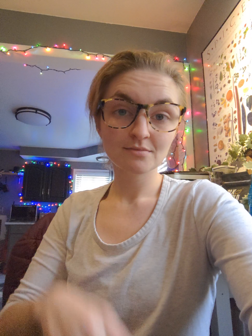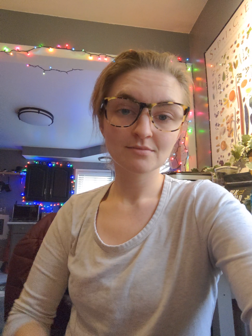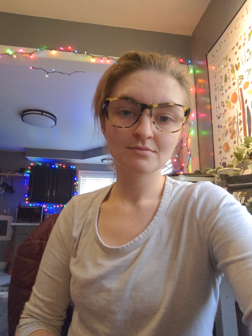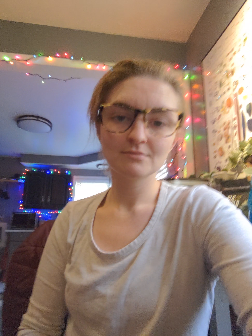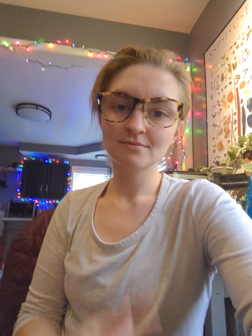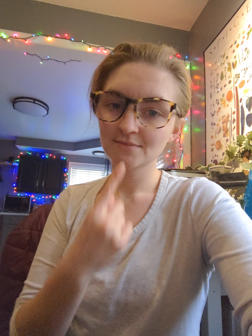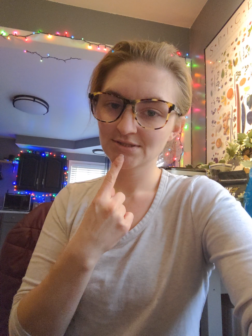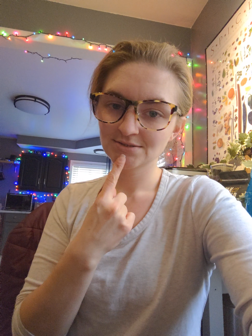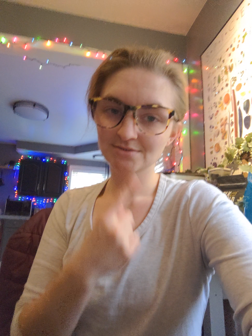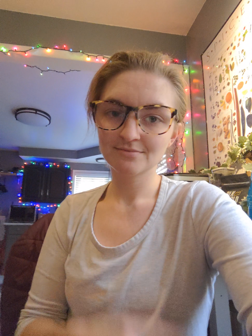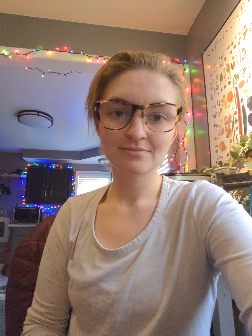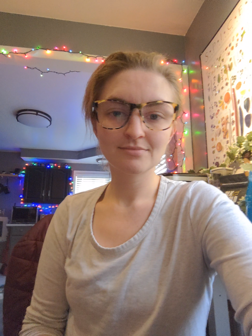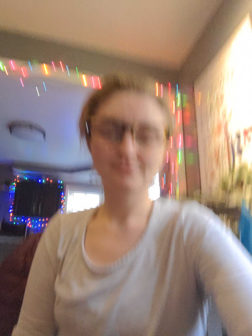say